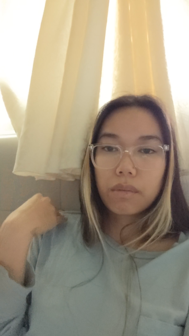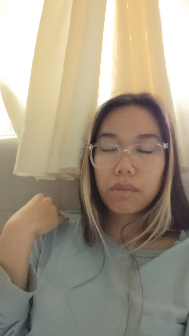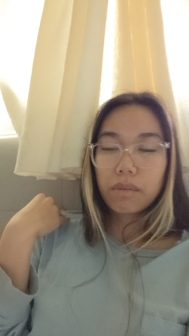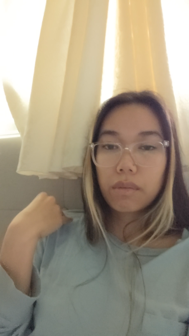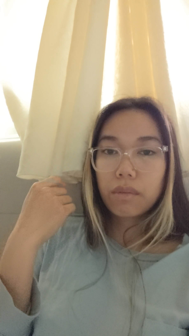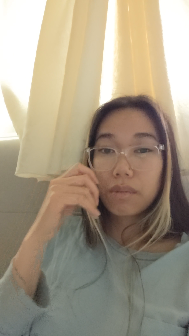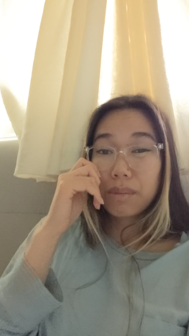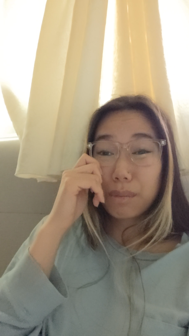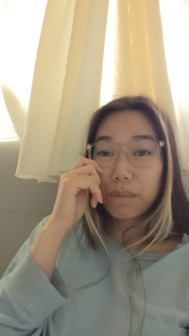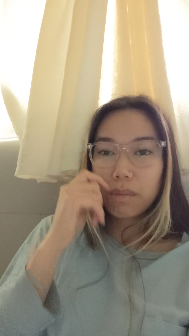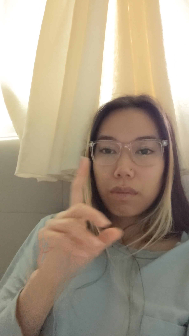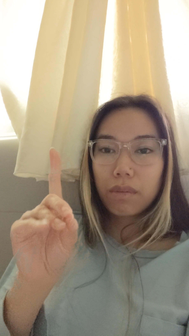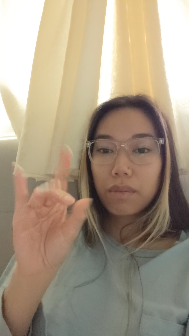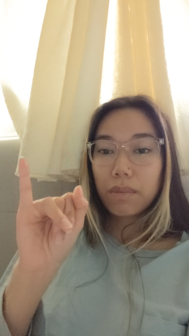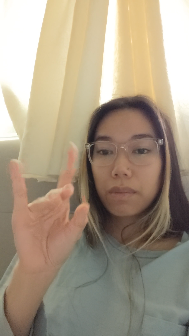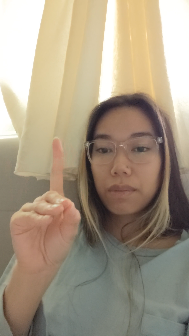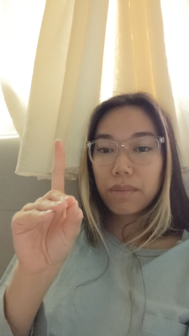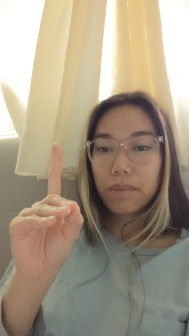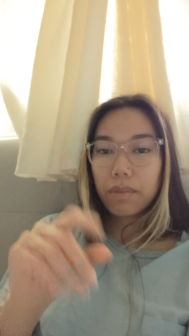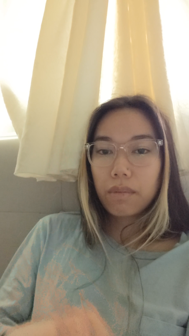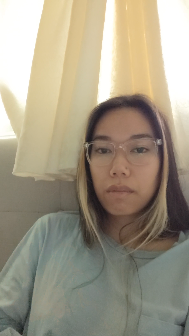did